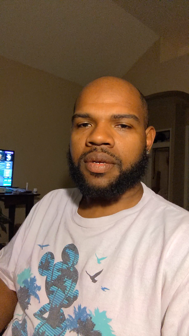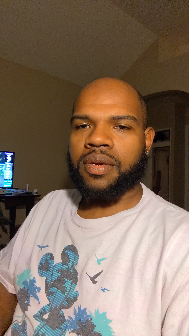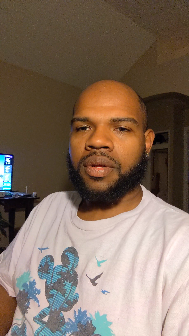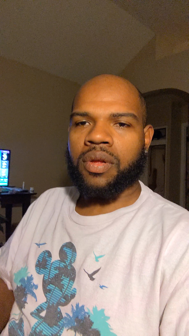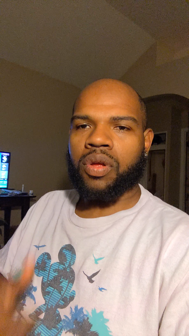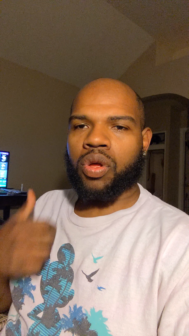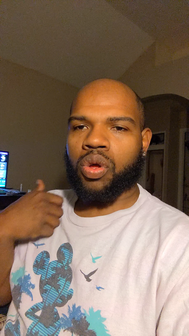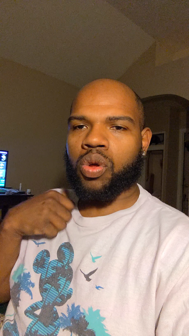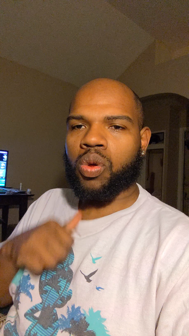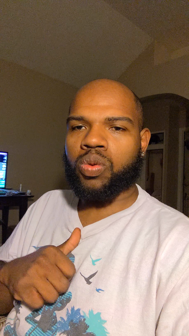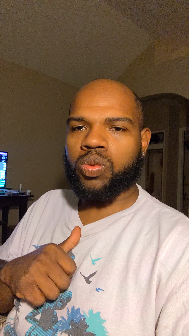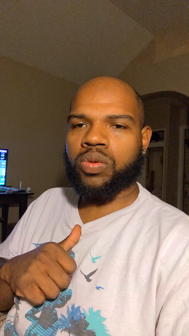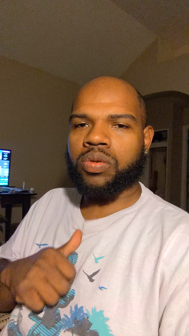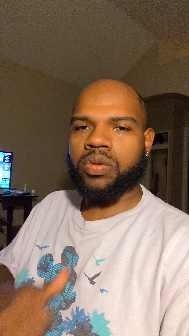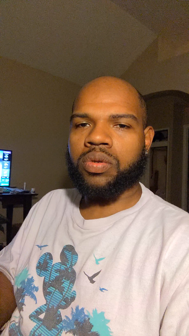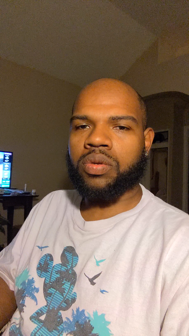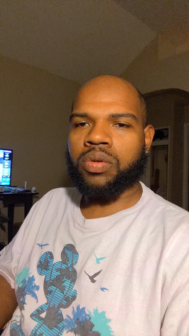coats